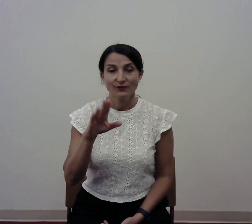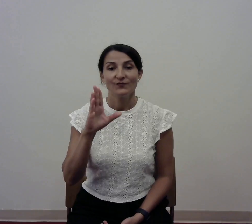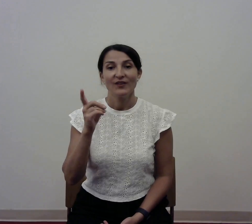və